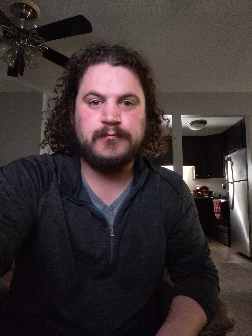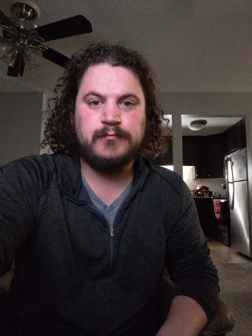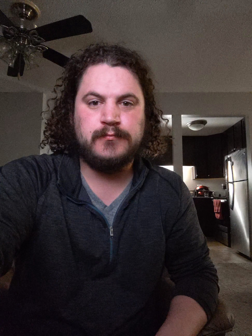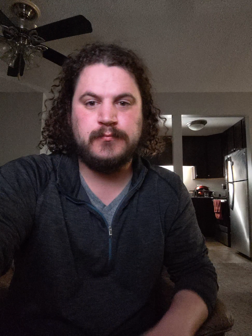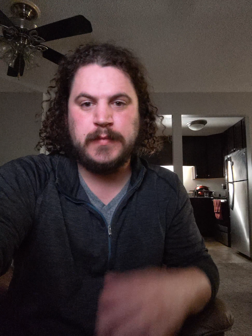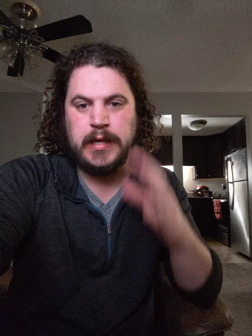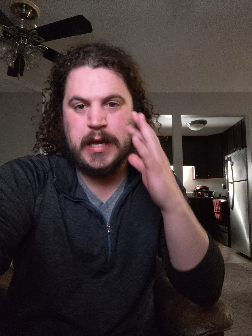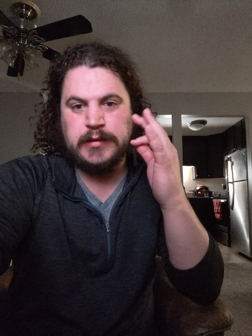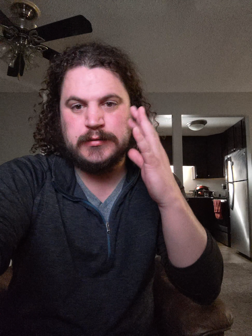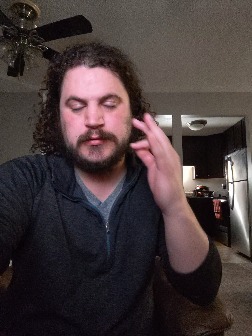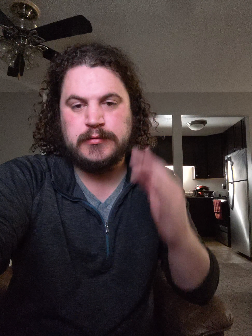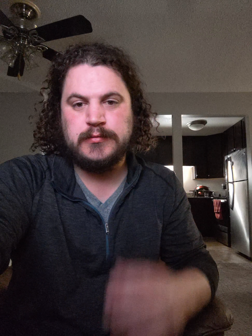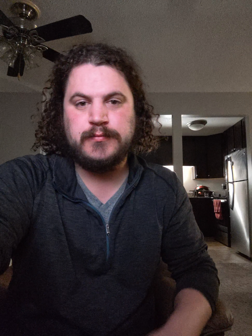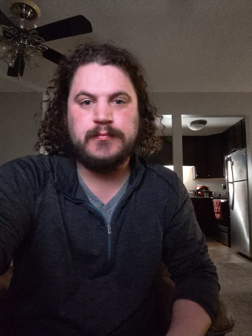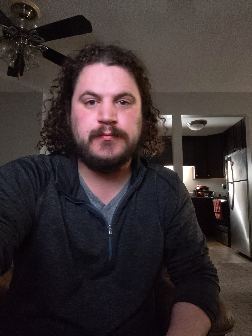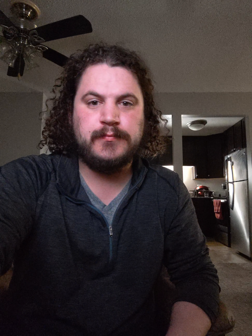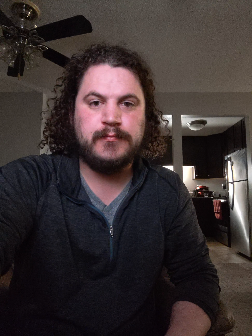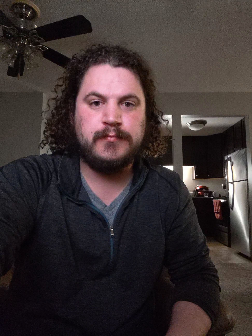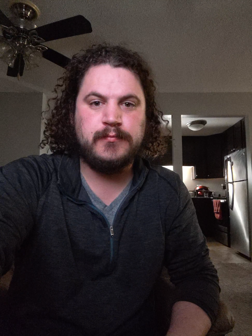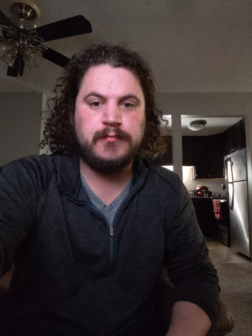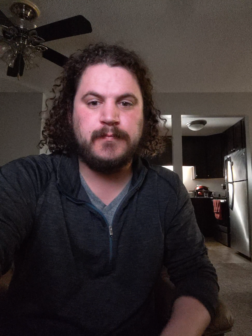cat